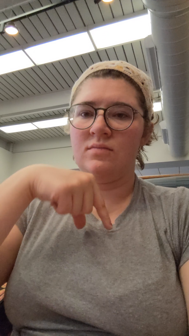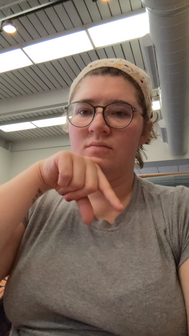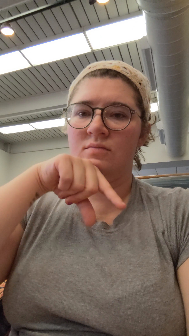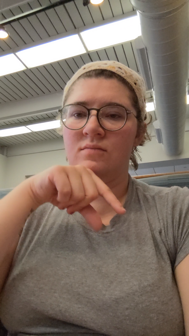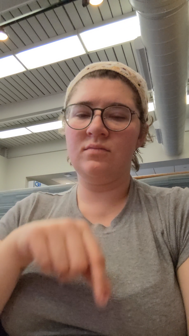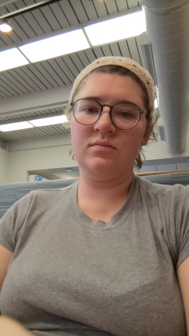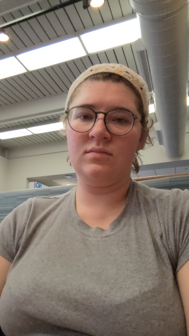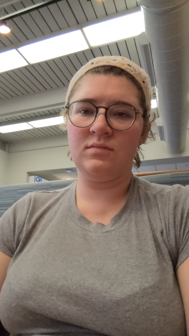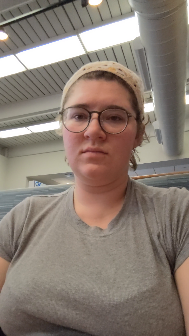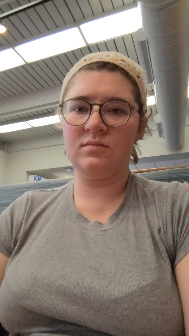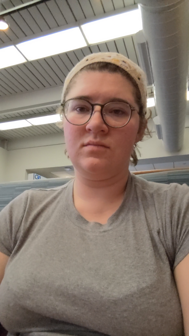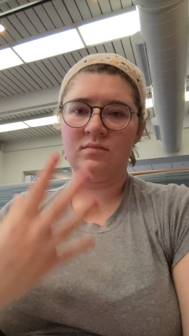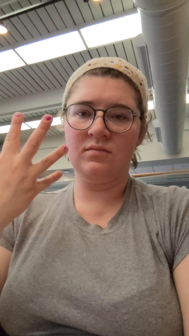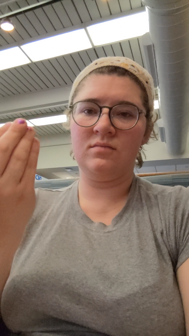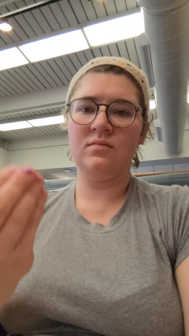got to